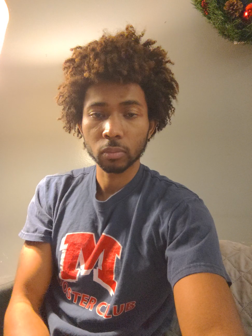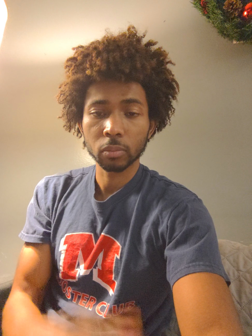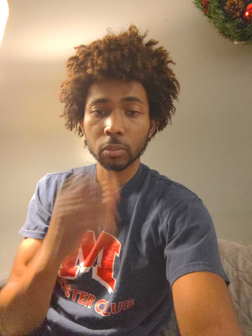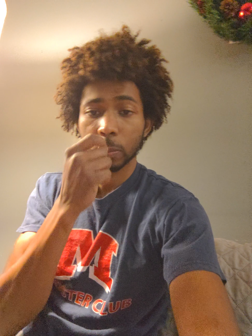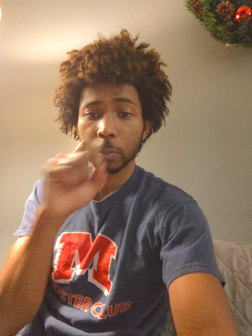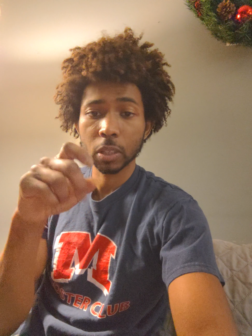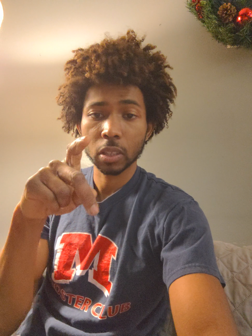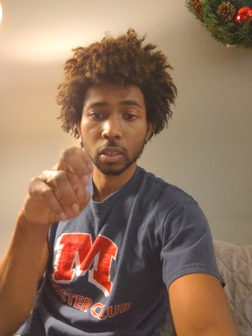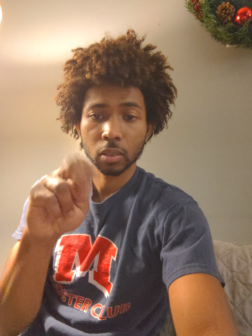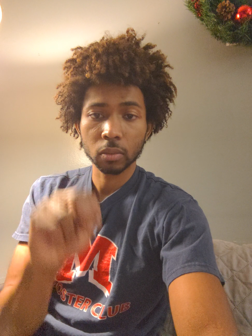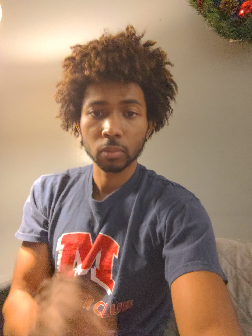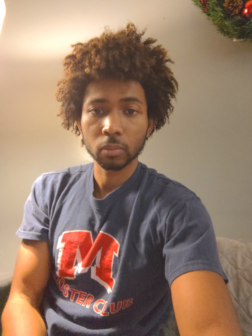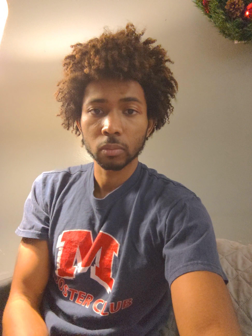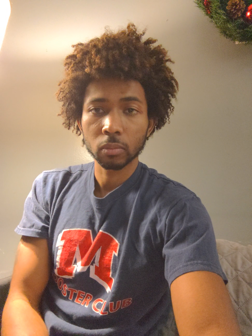pen